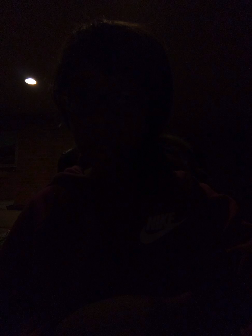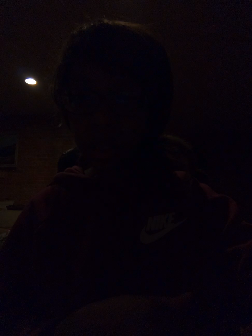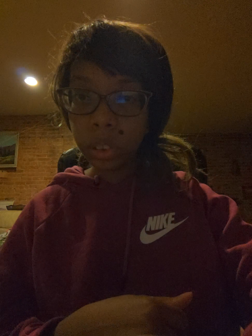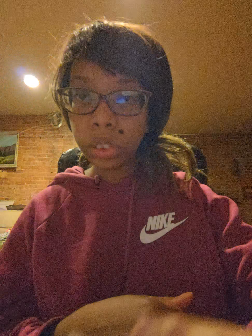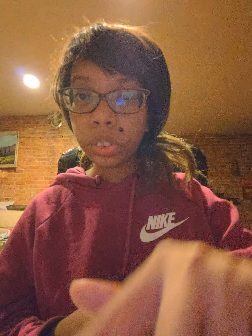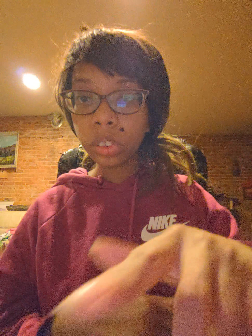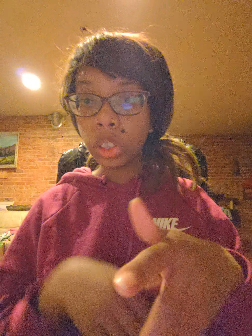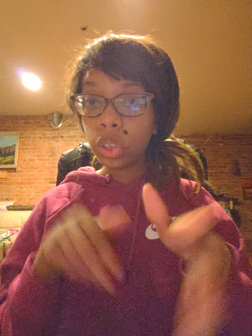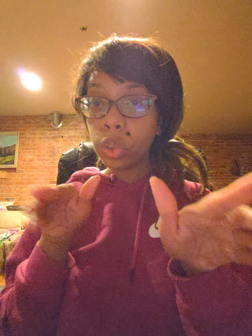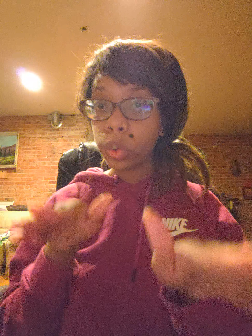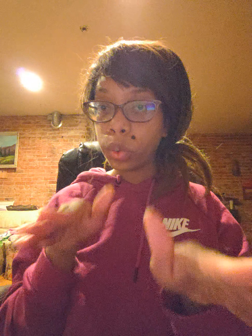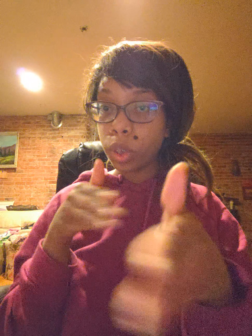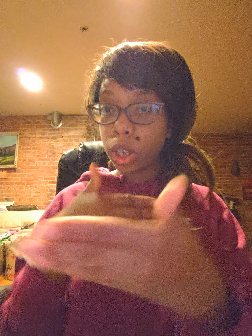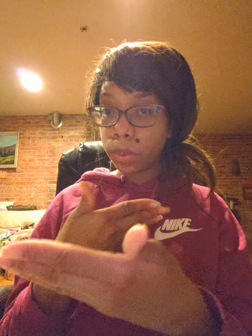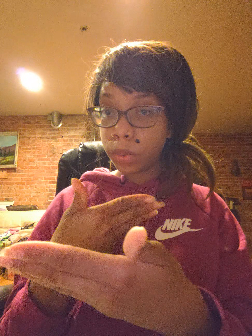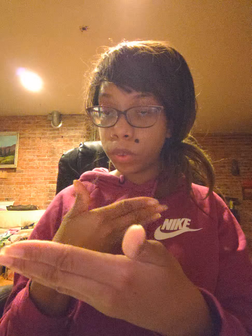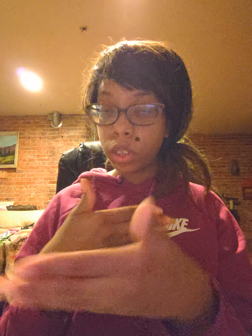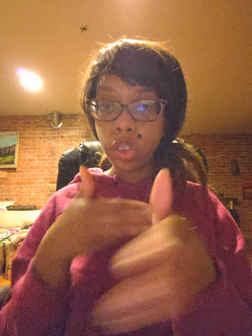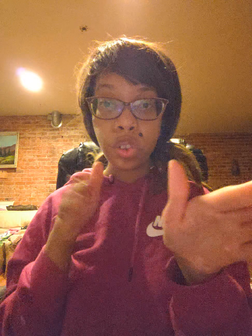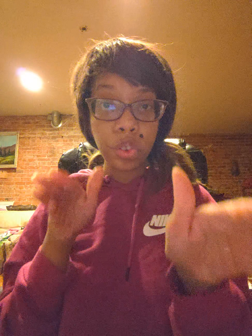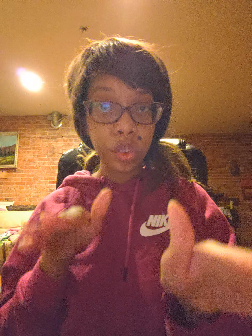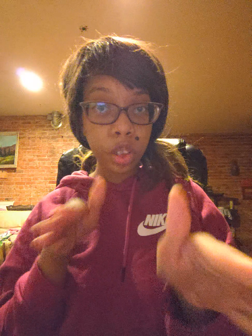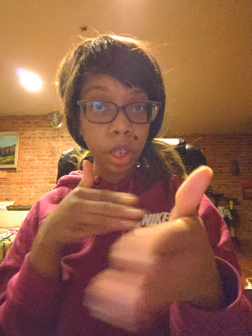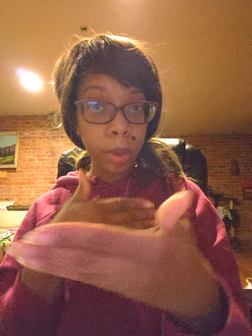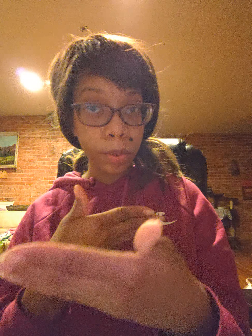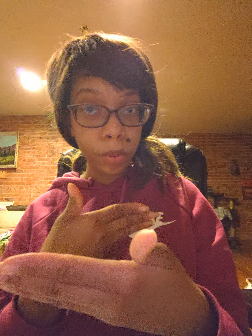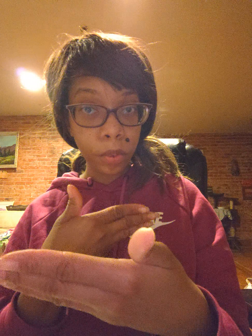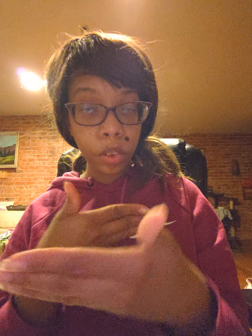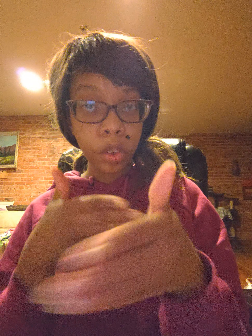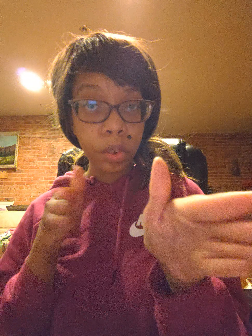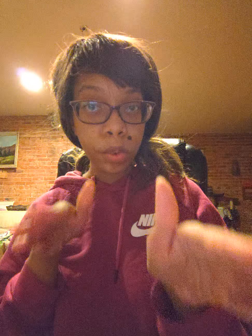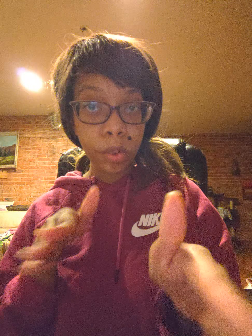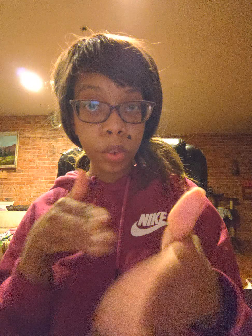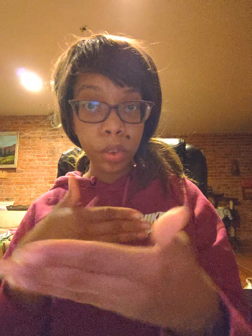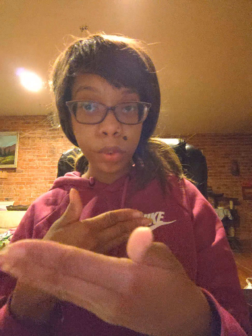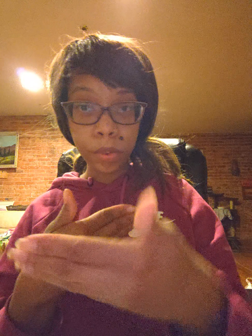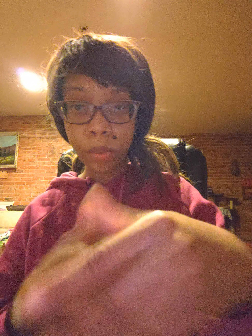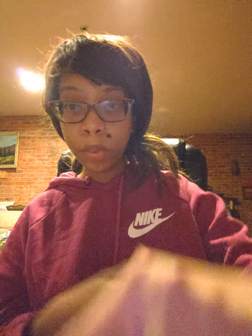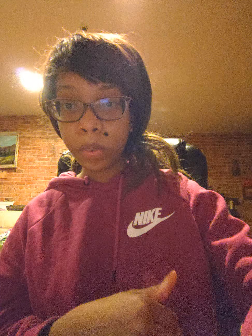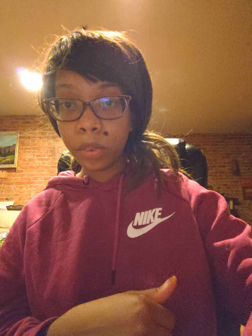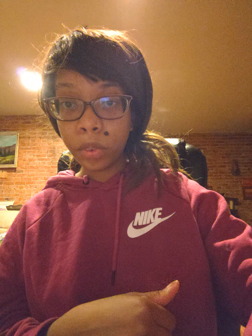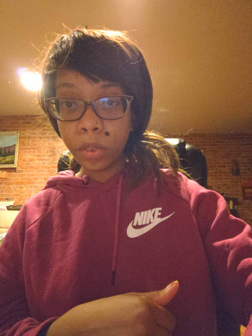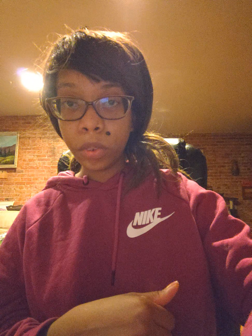room